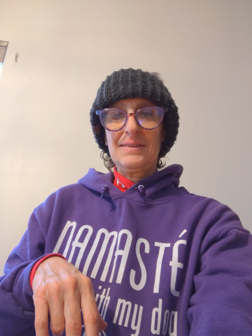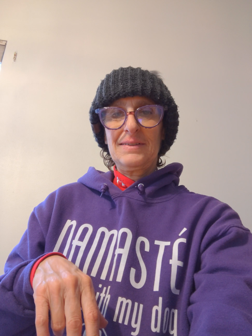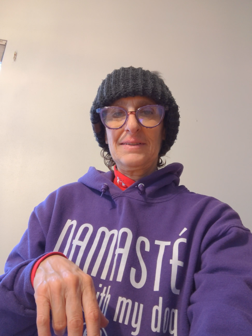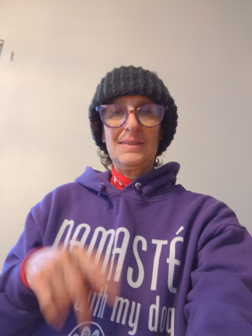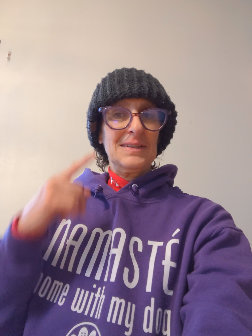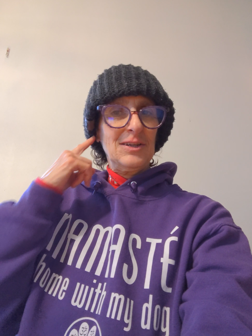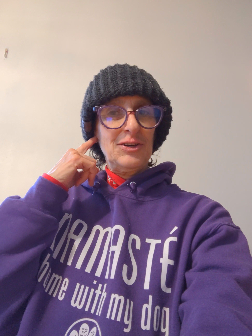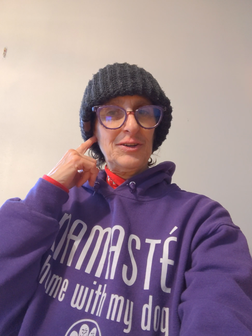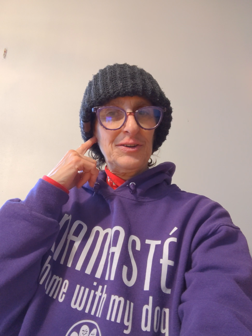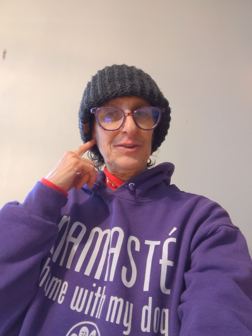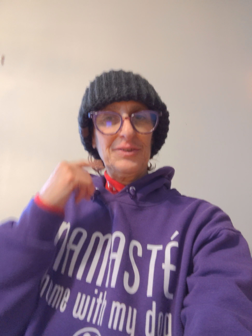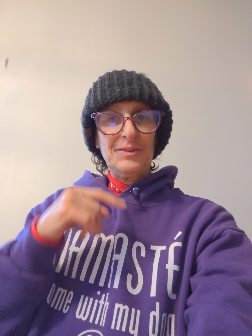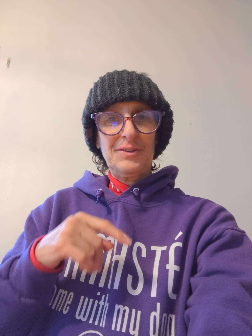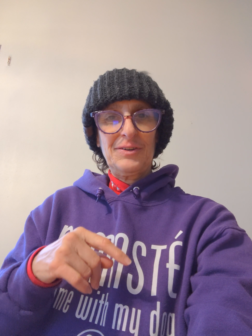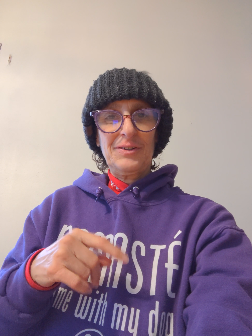hear